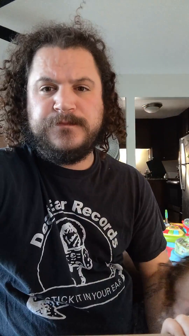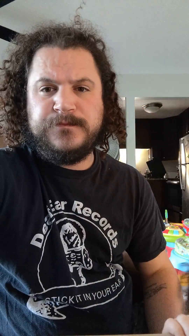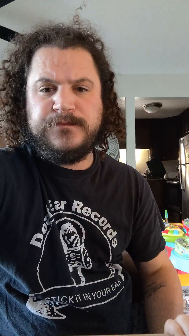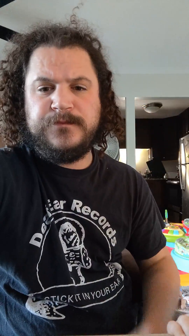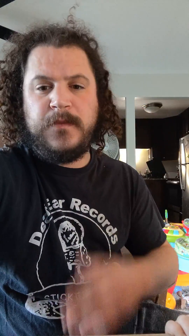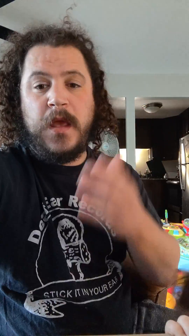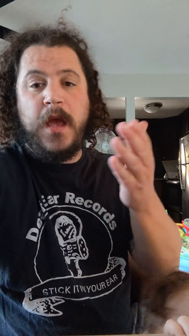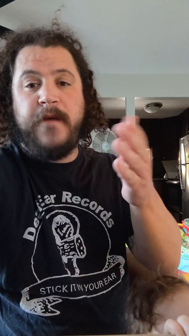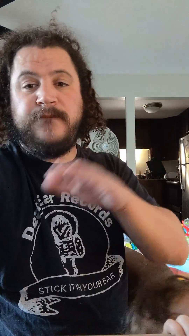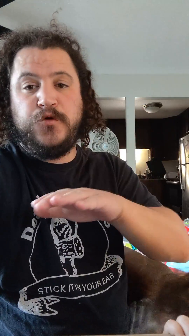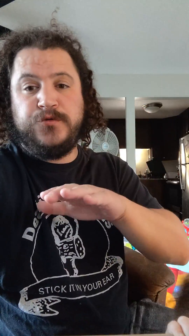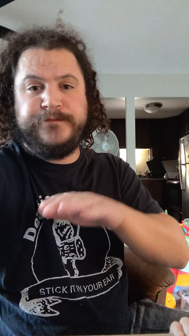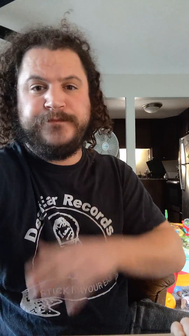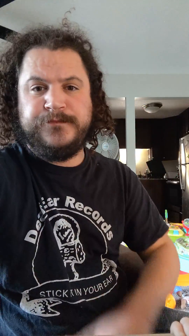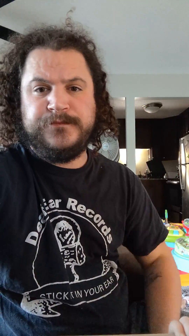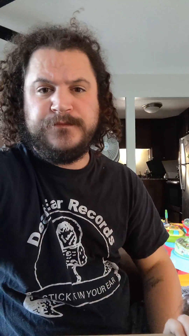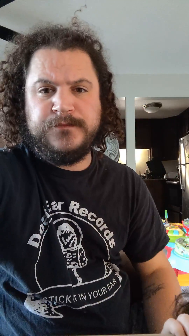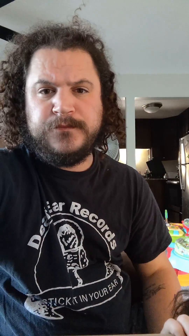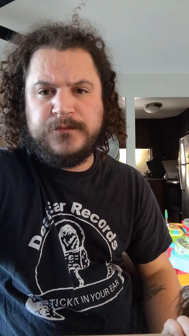cover